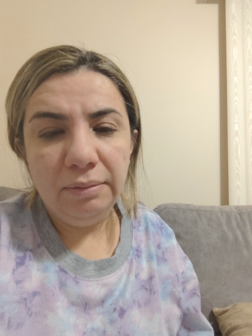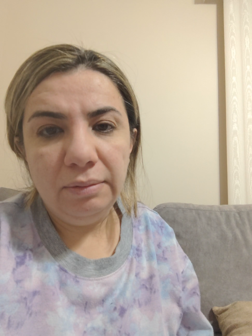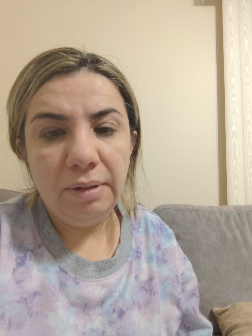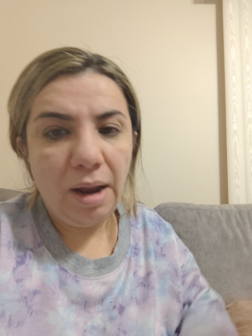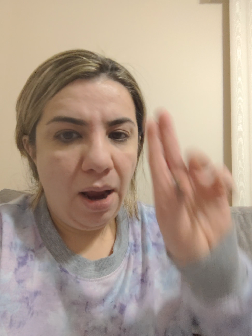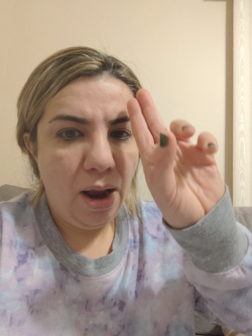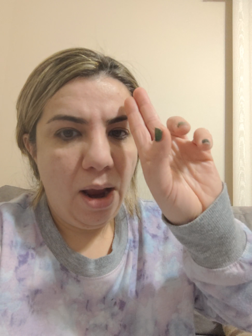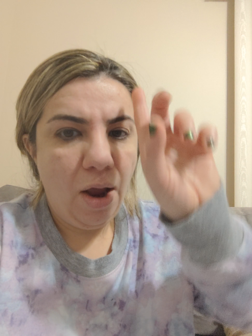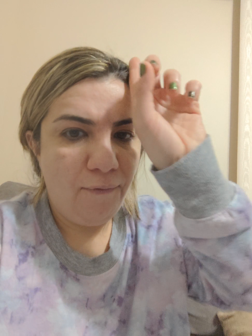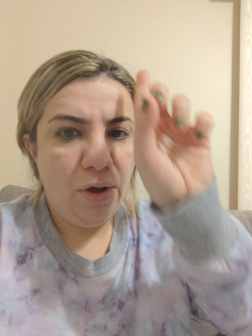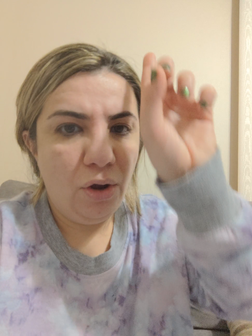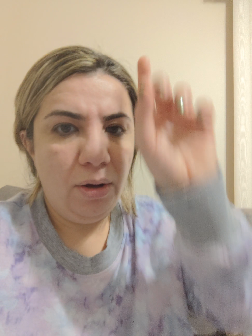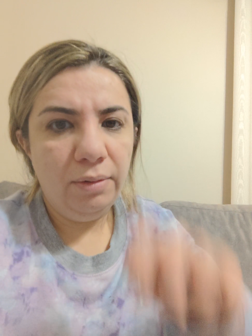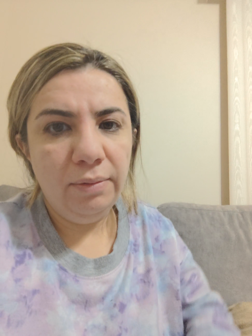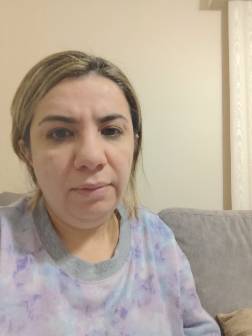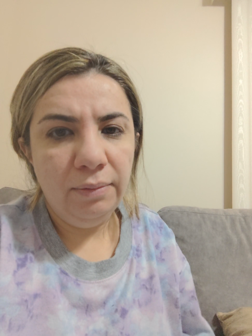up